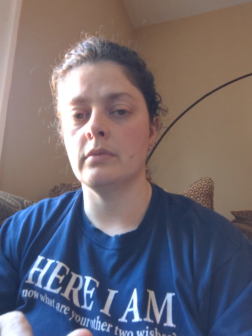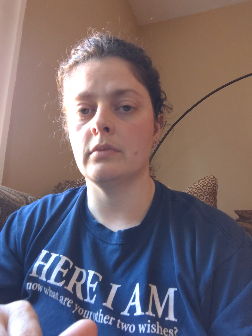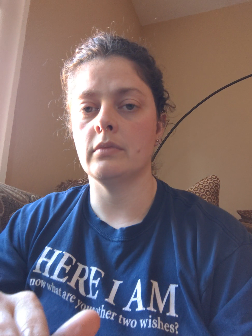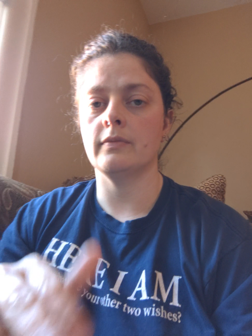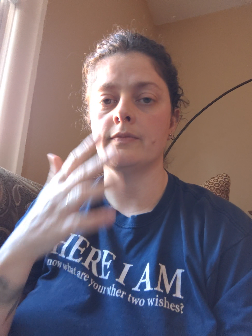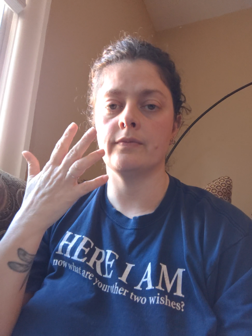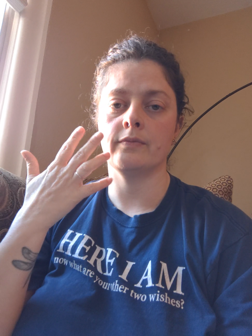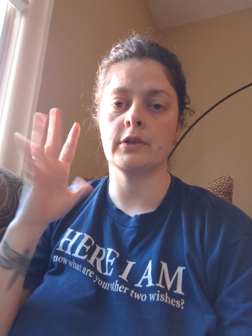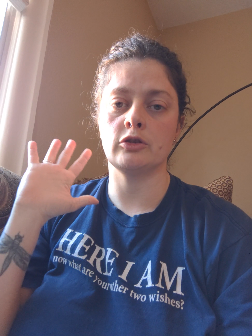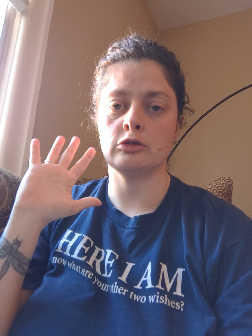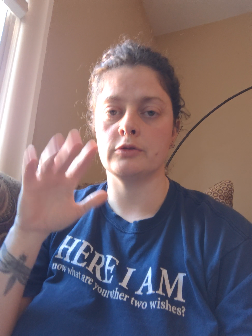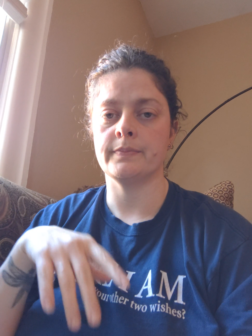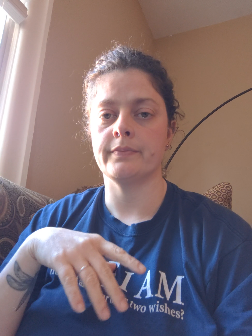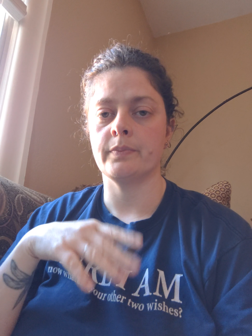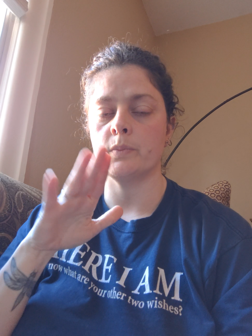finish